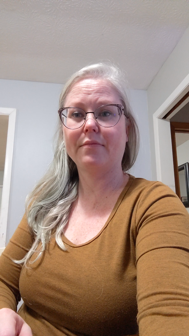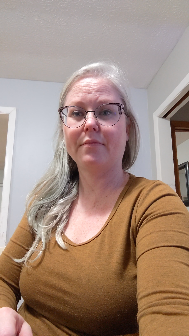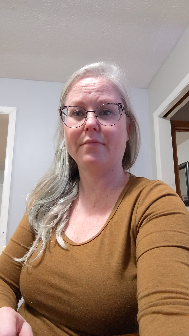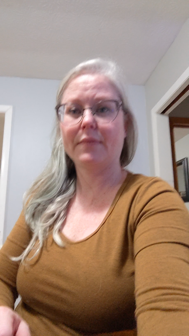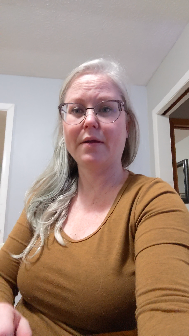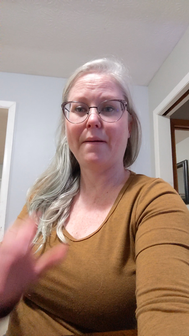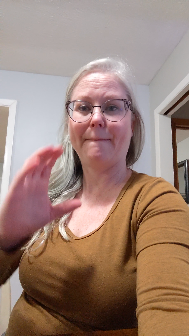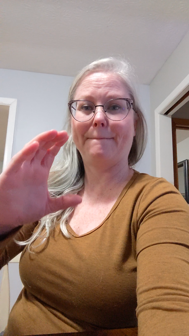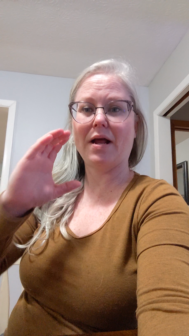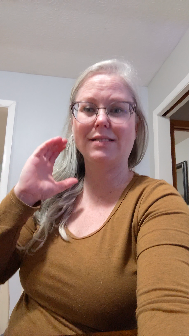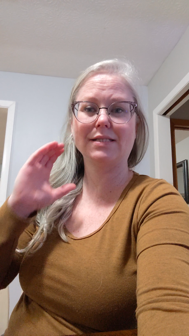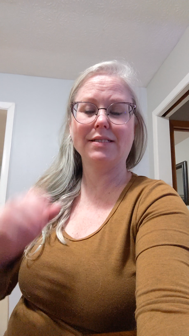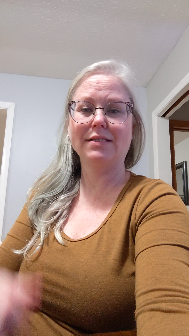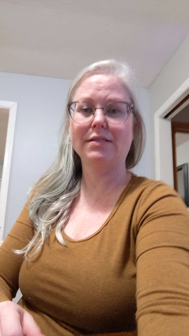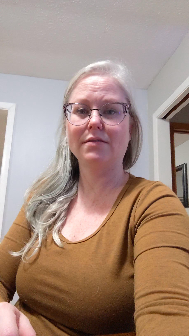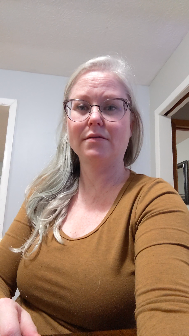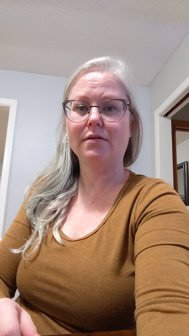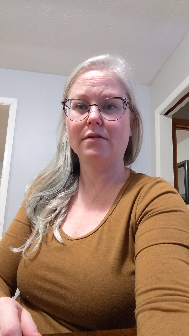bus